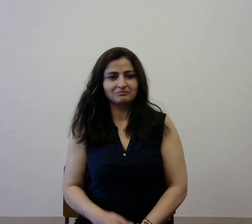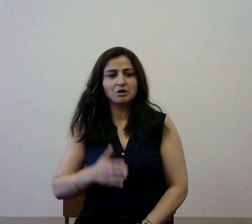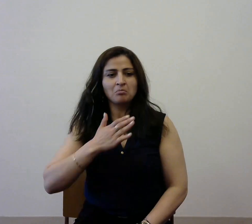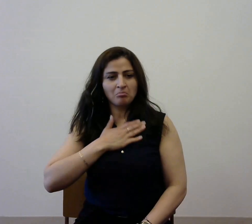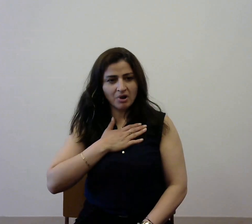mən